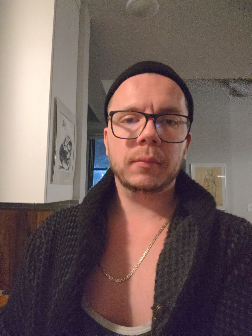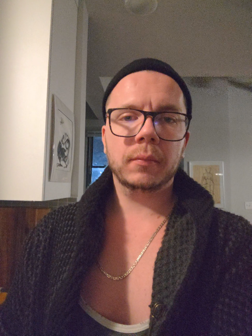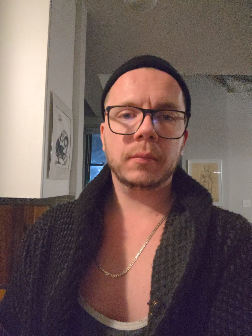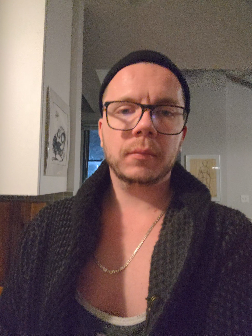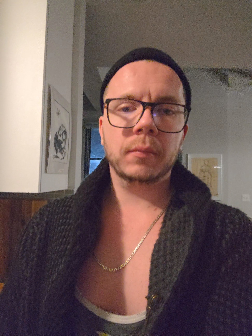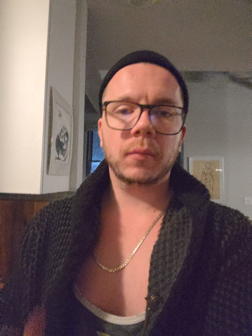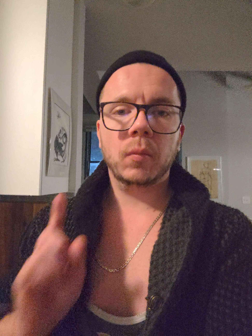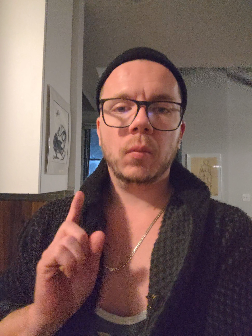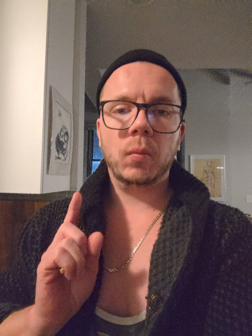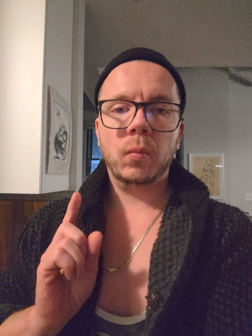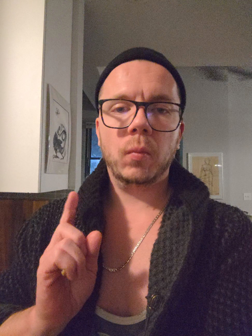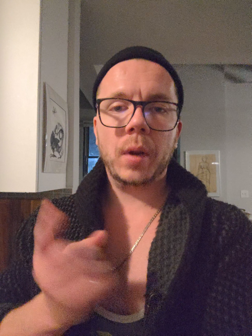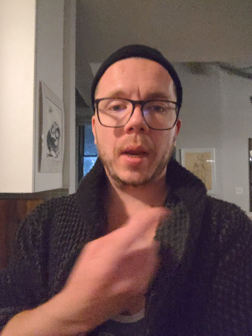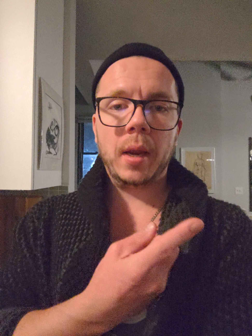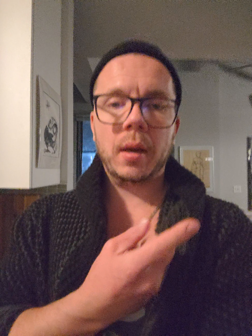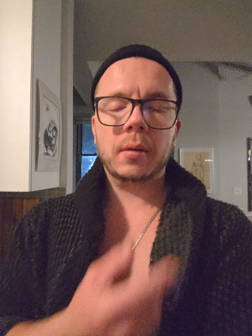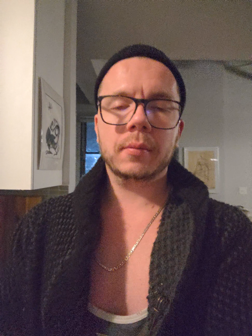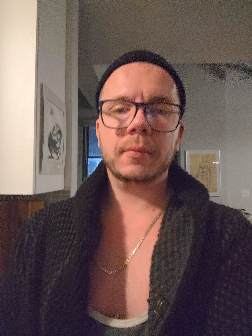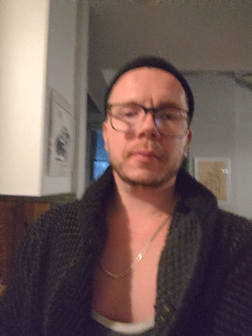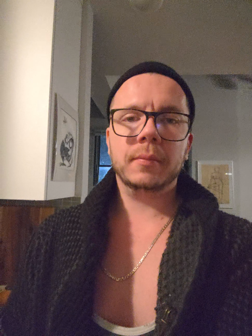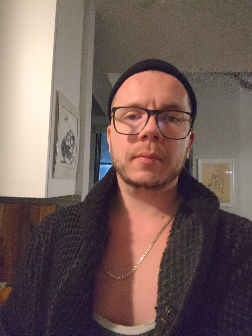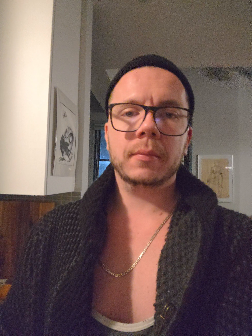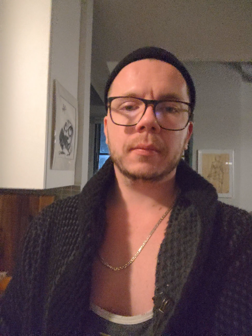we